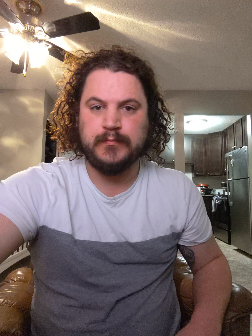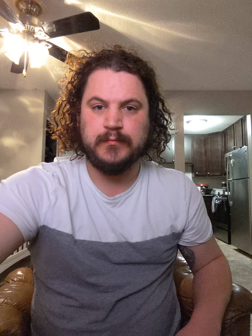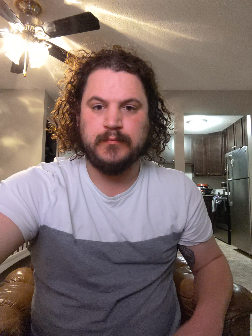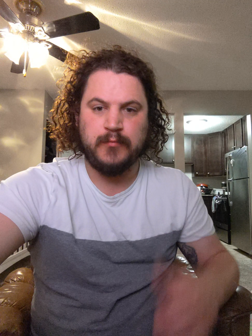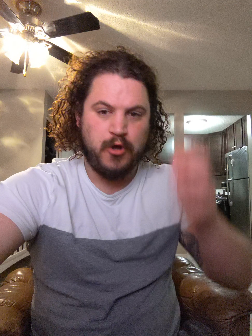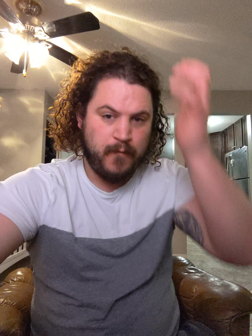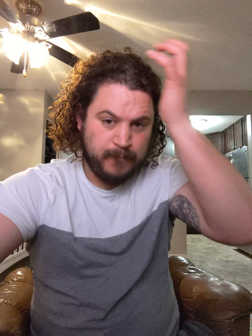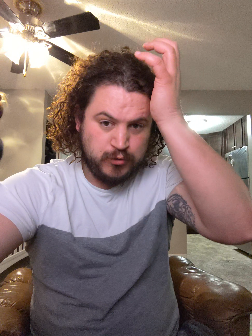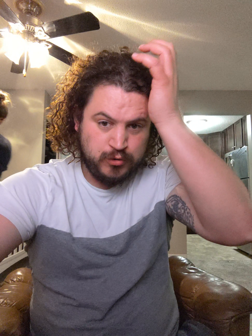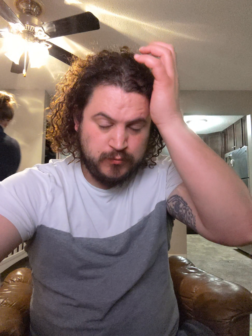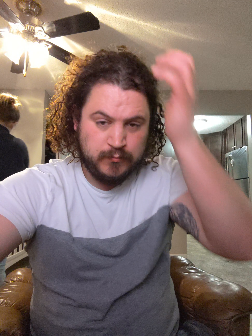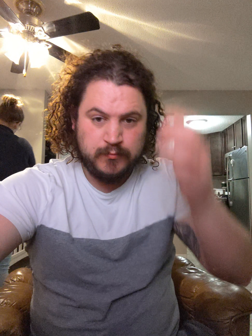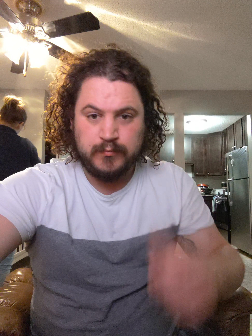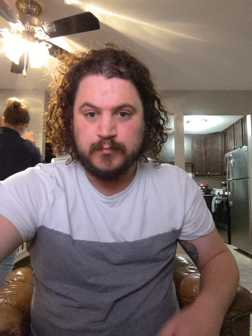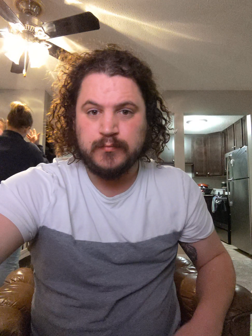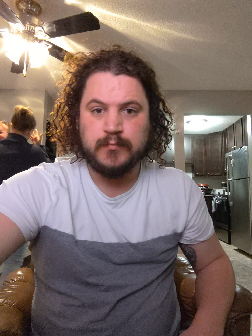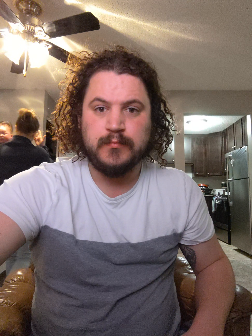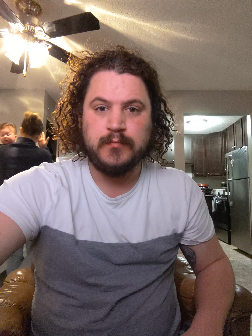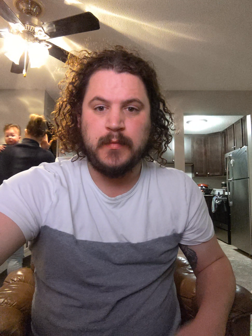garbage